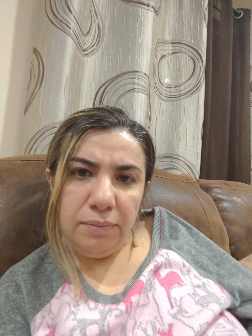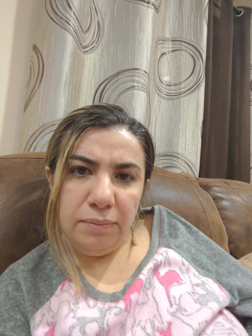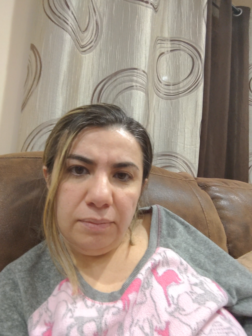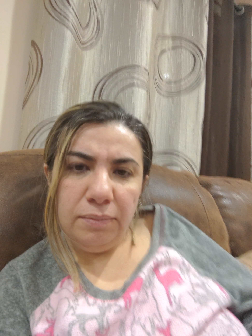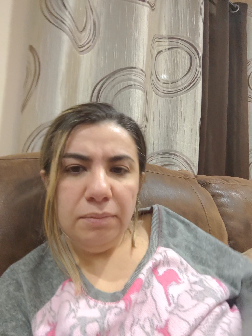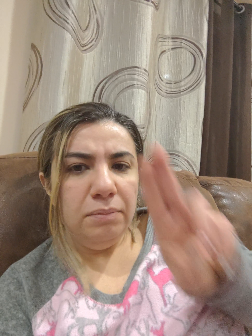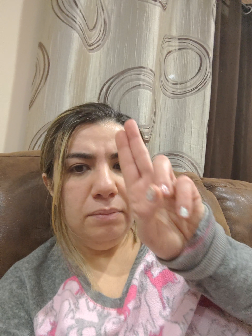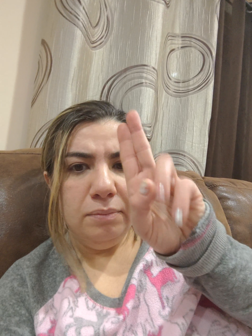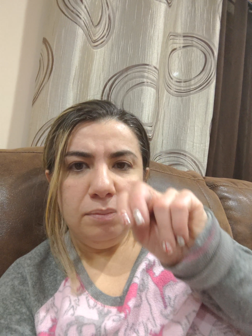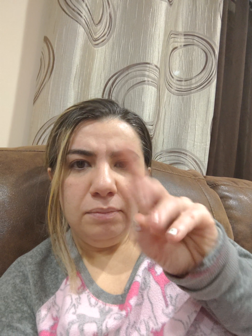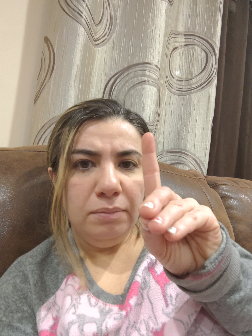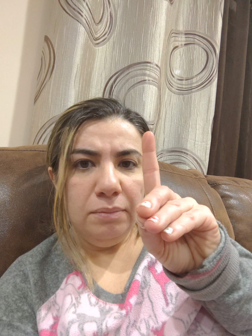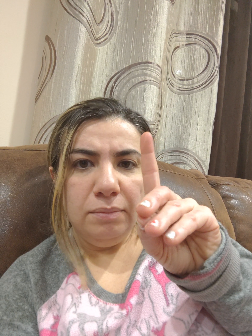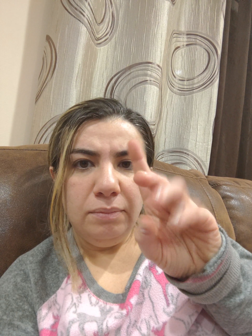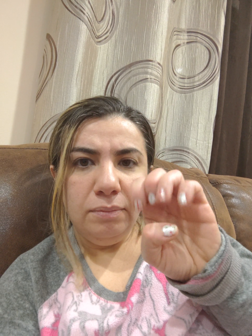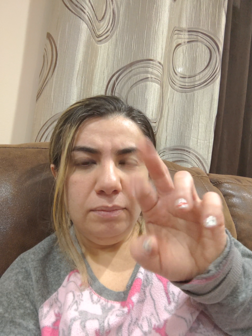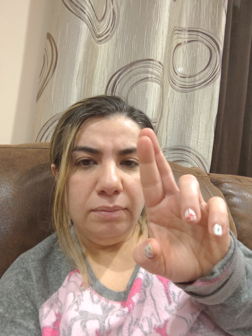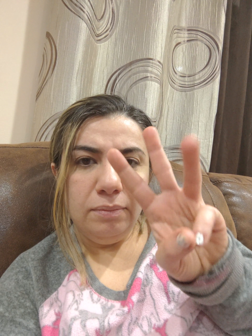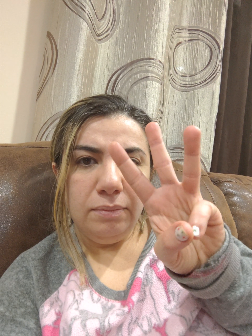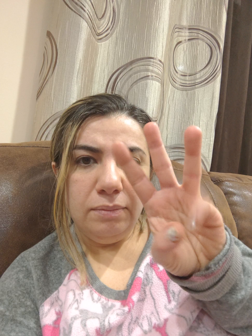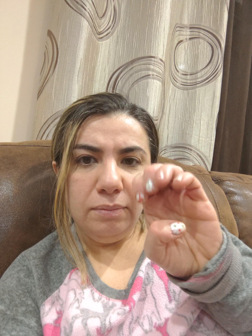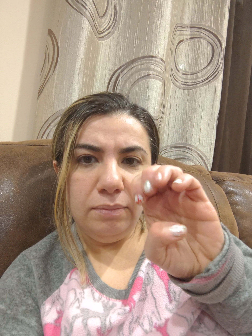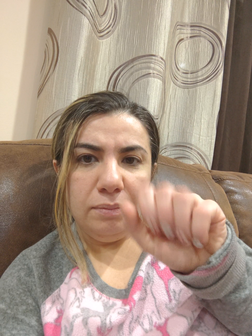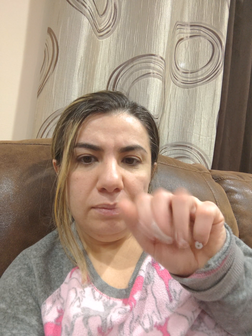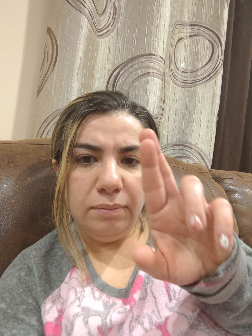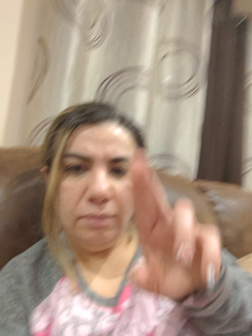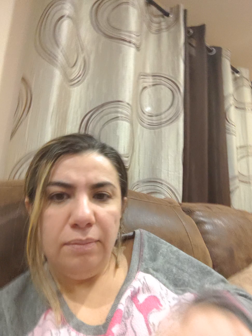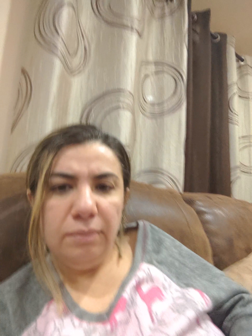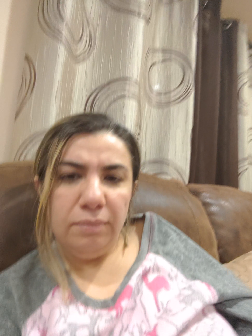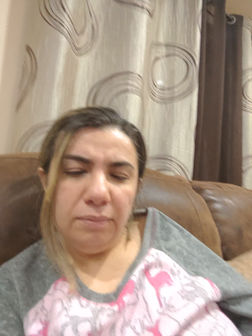underwear